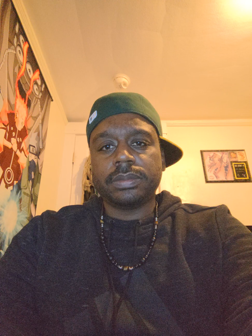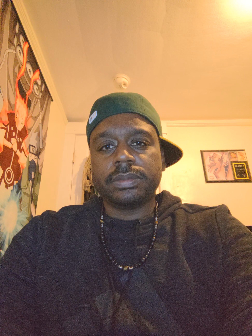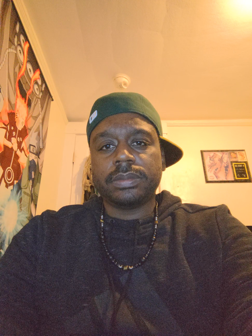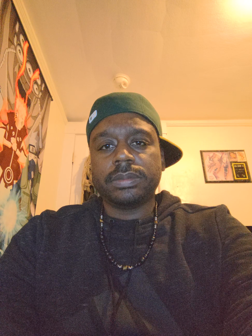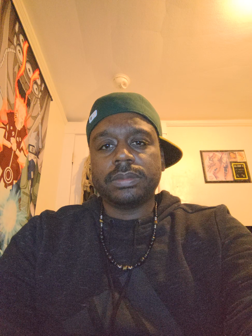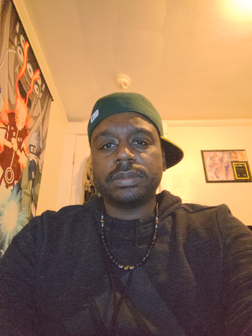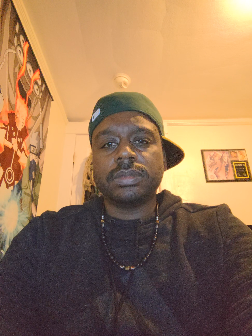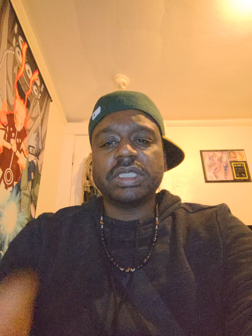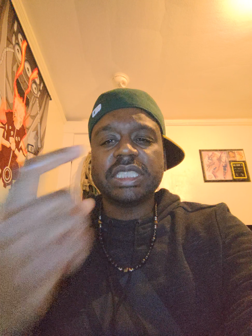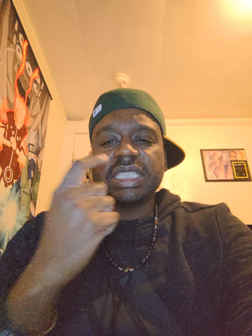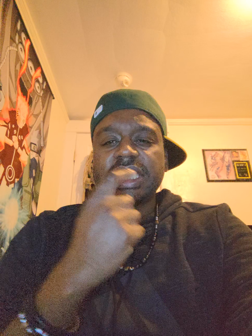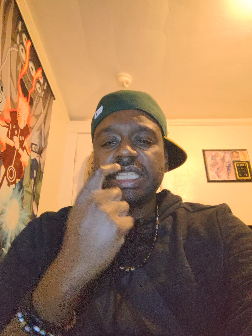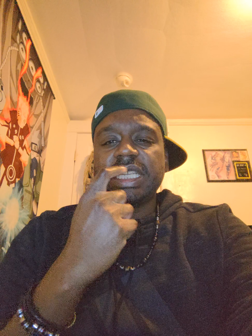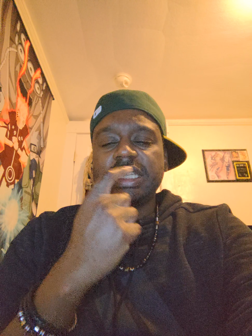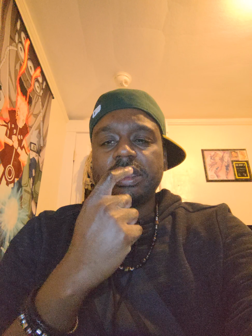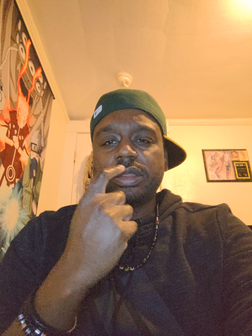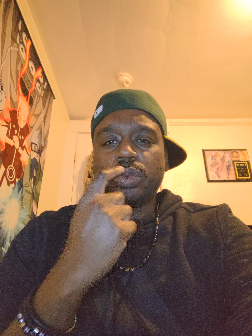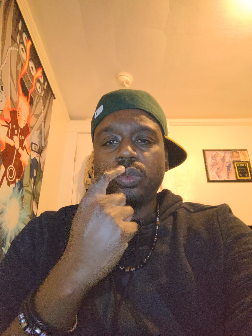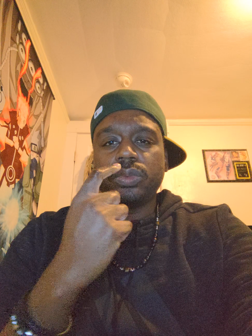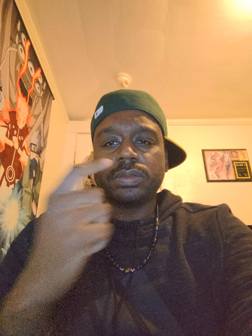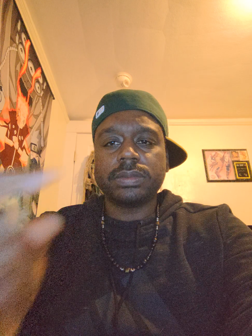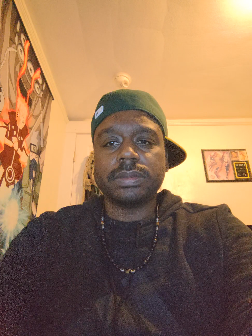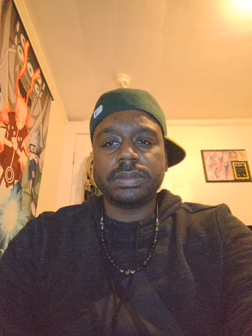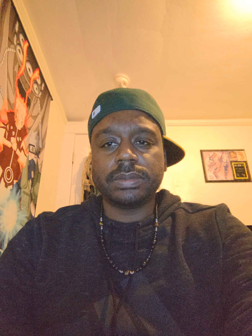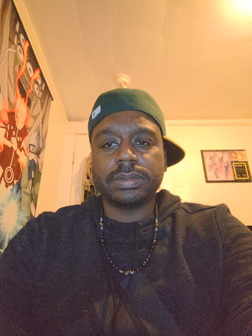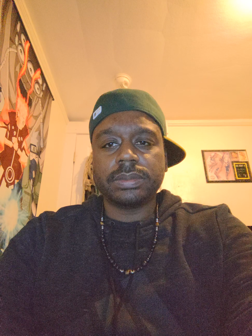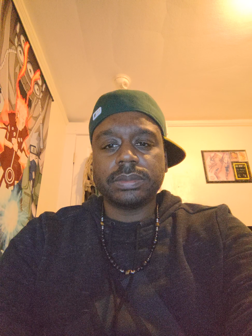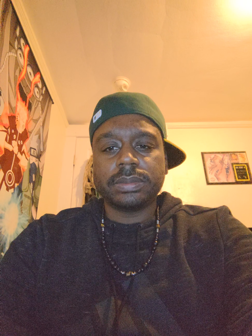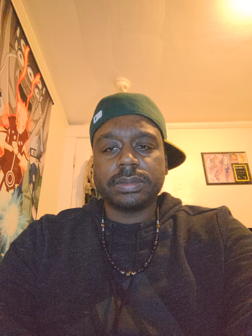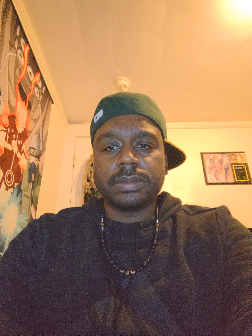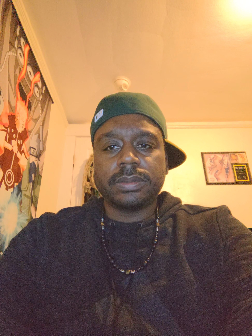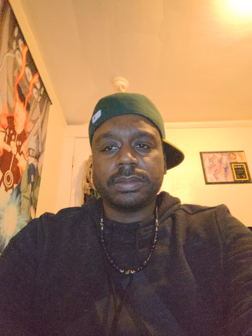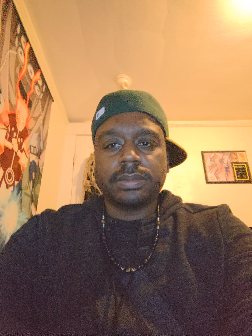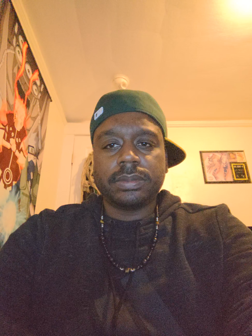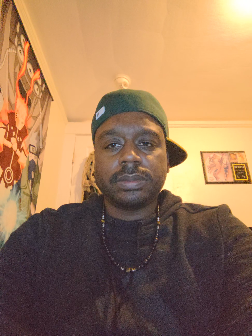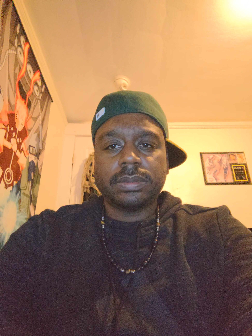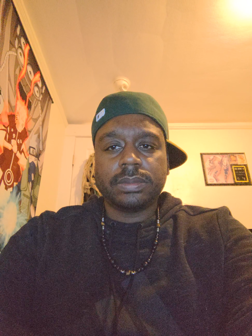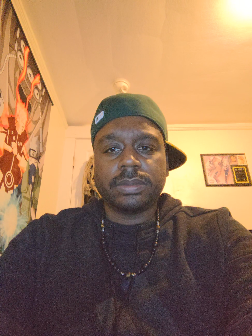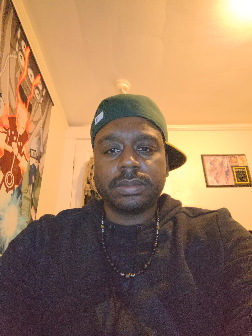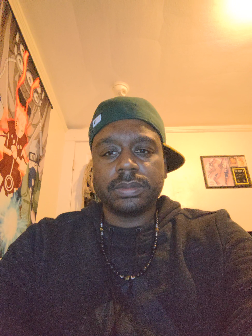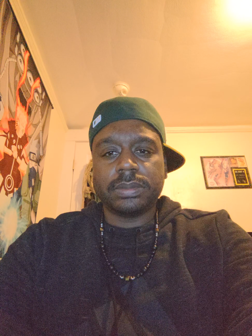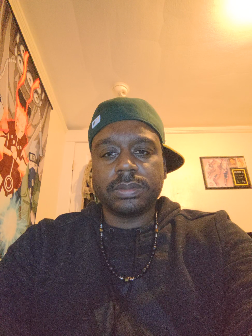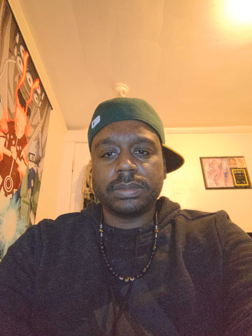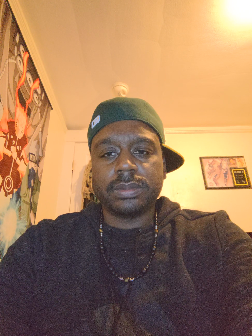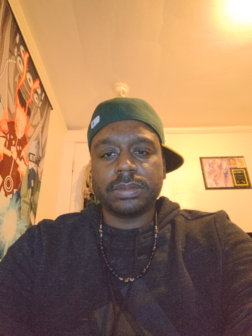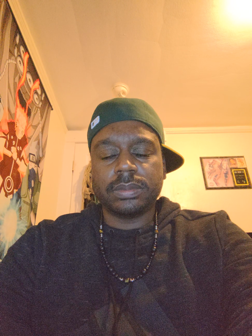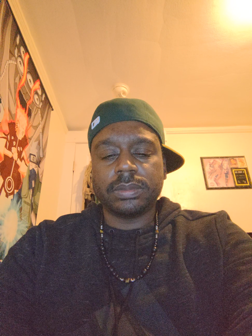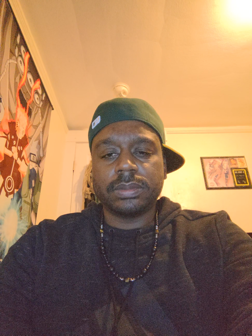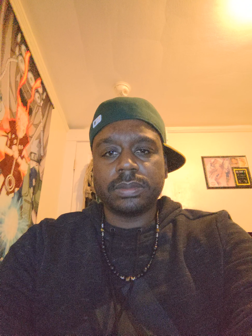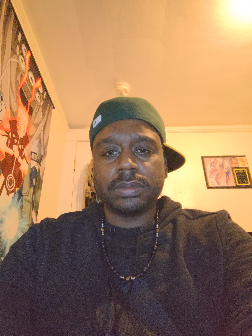tooth